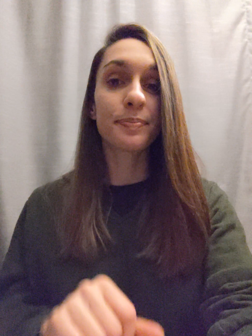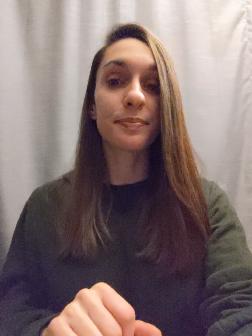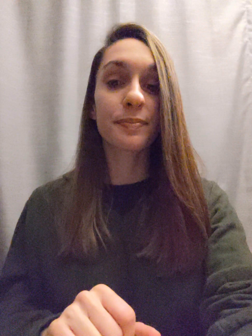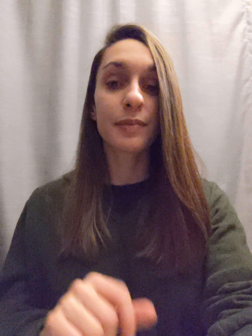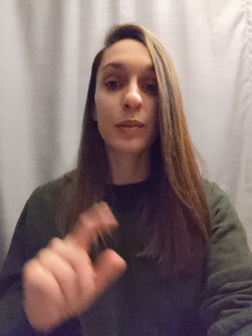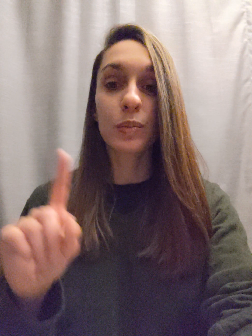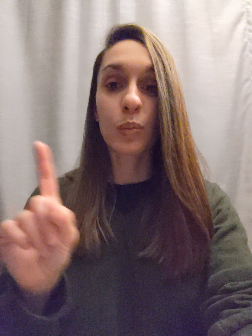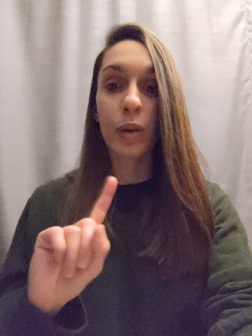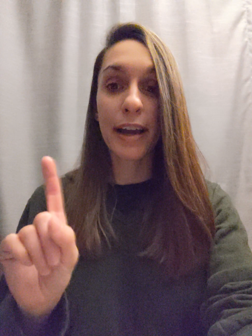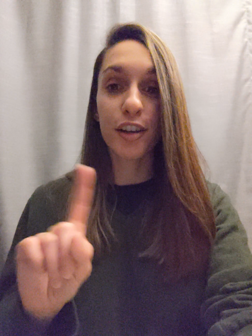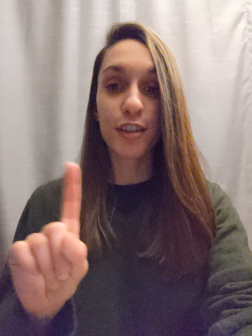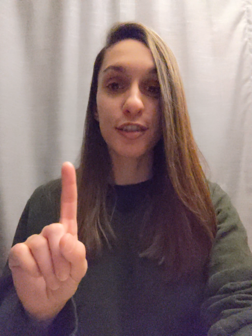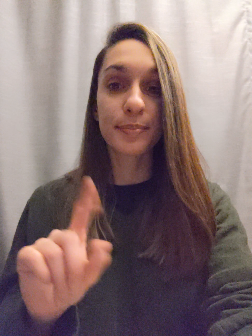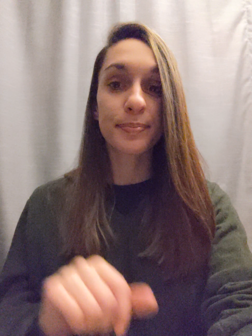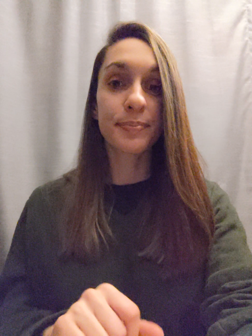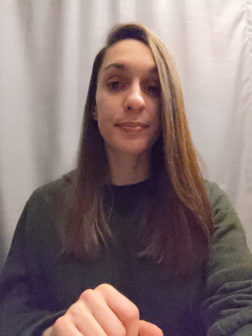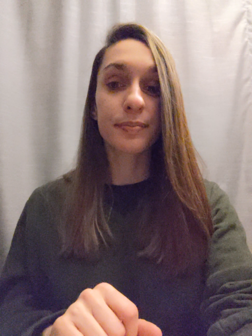where